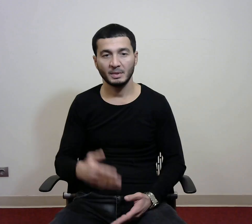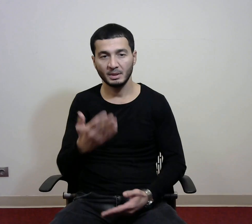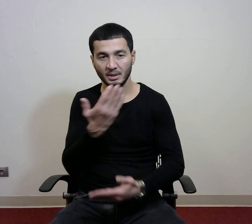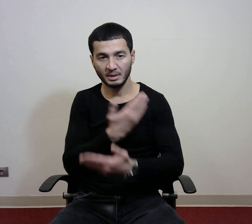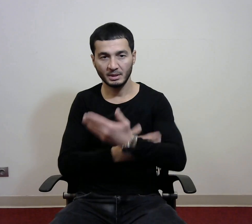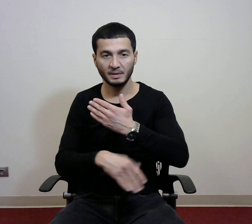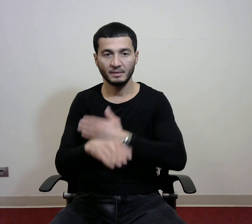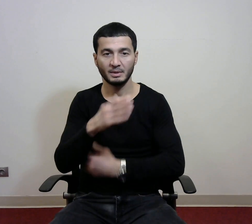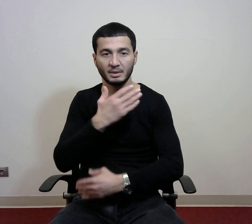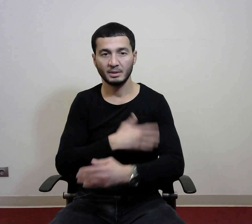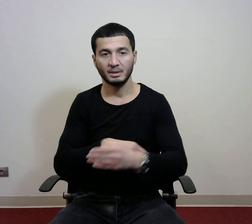əlil